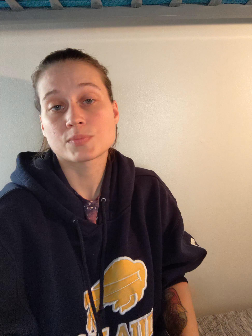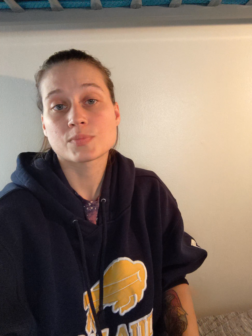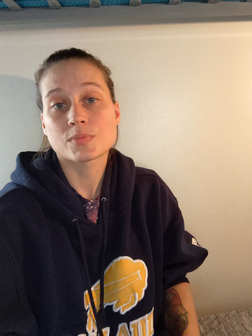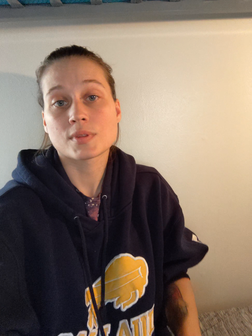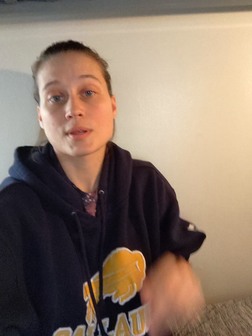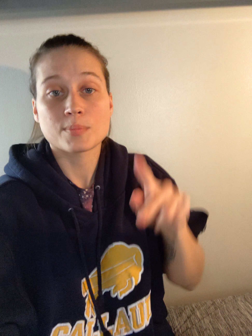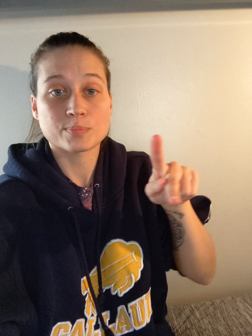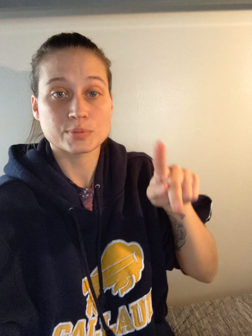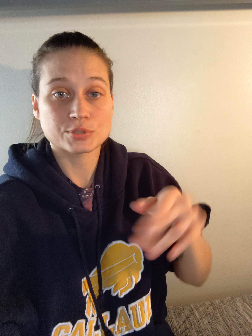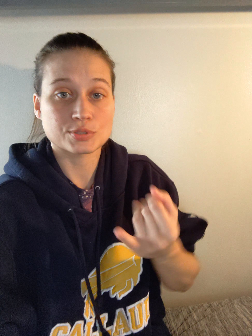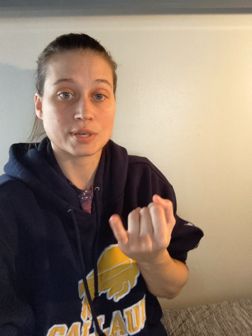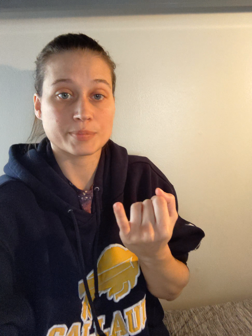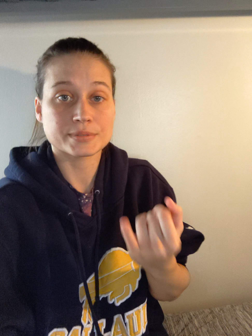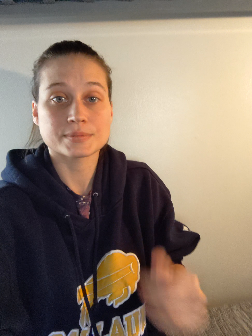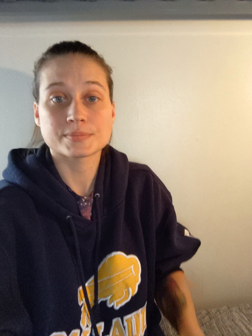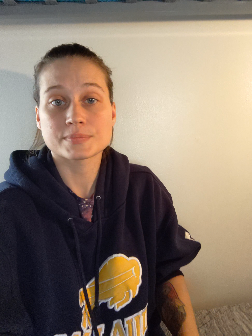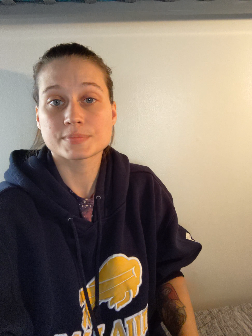pajamas